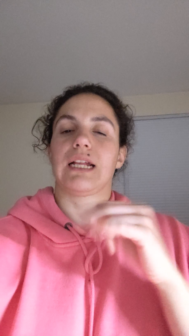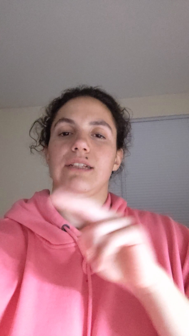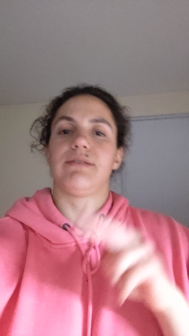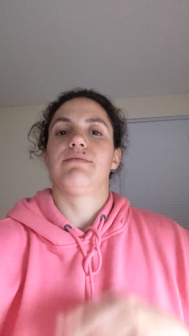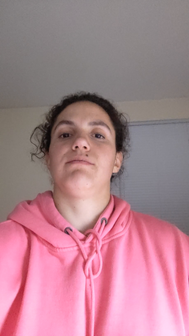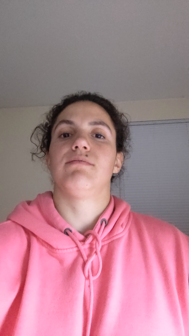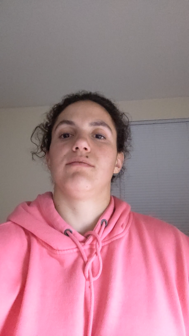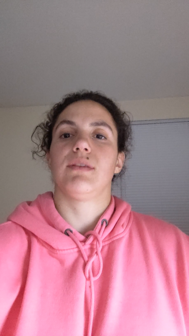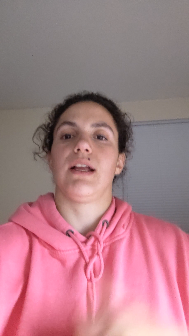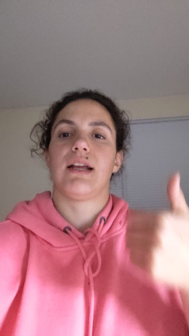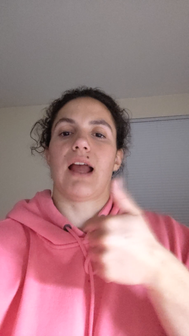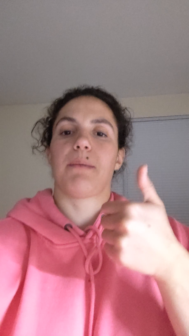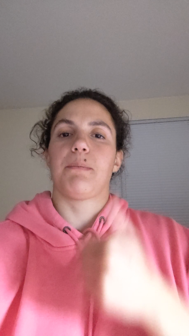game